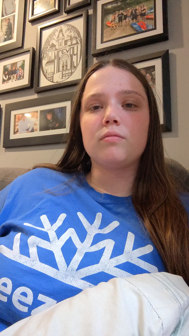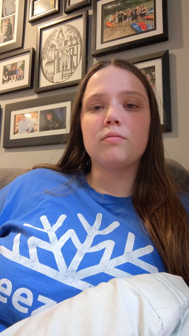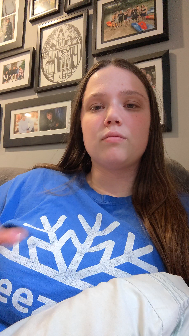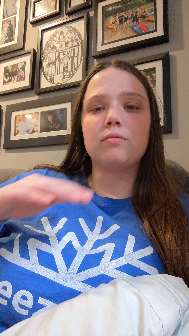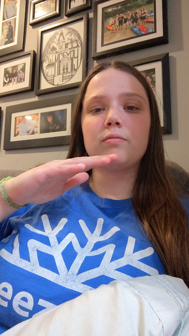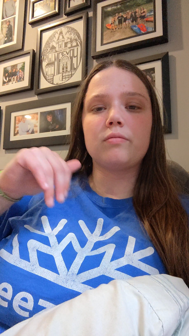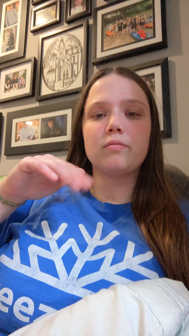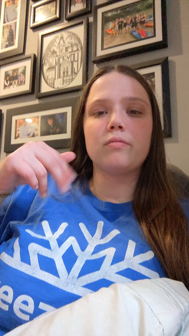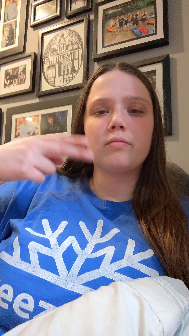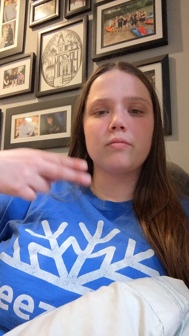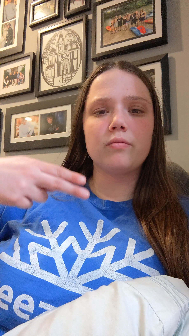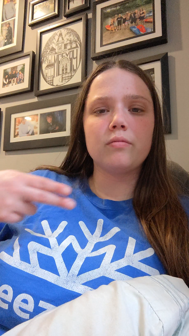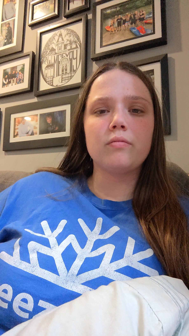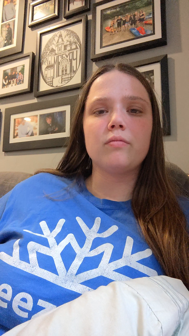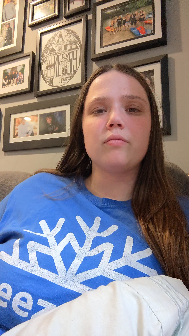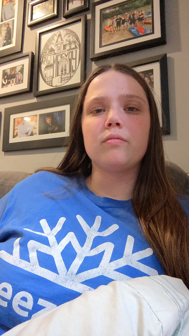pet's name